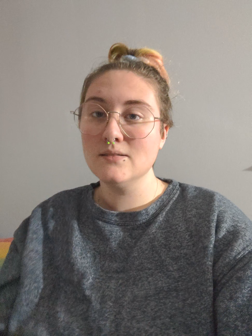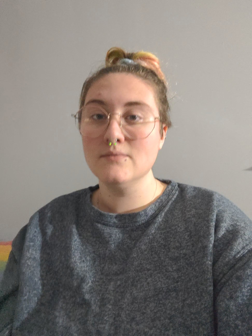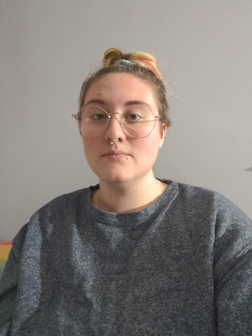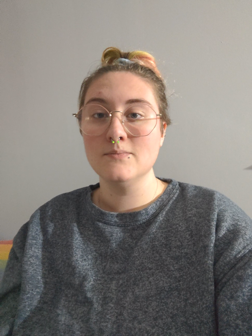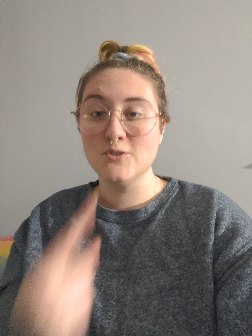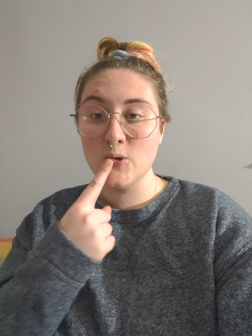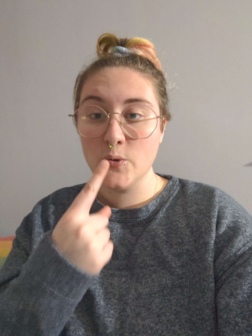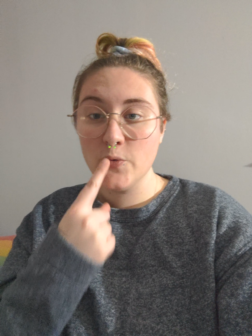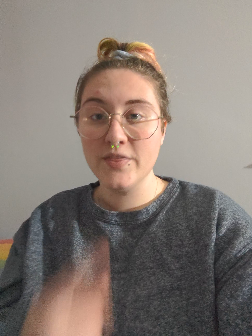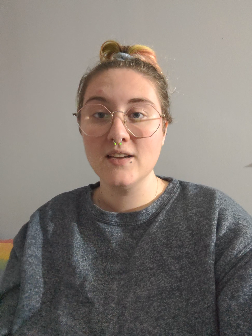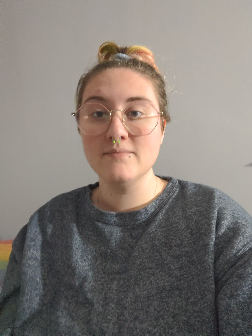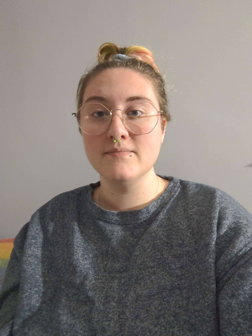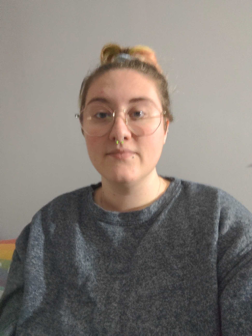tooth